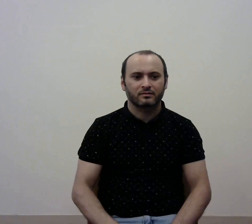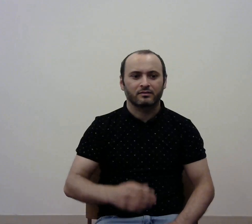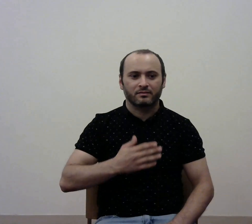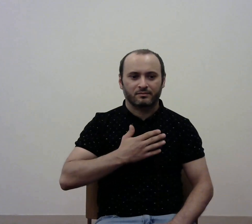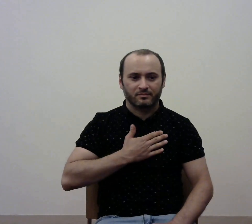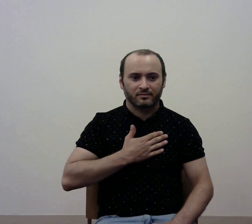mən